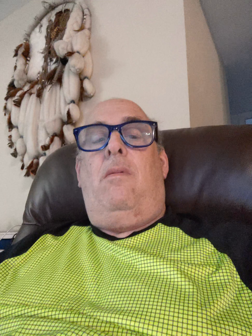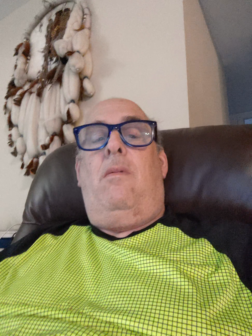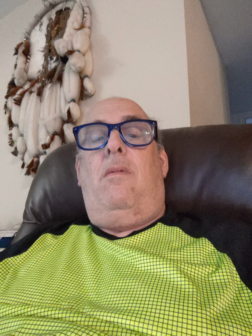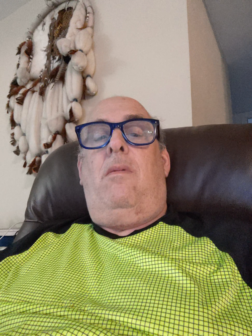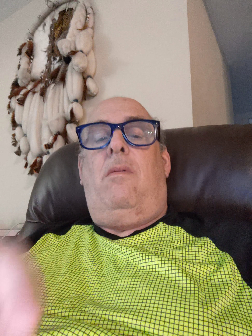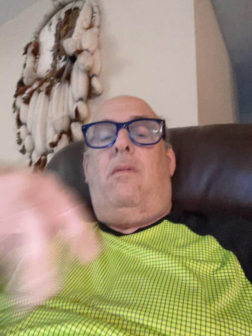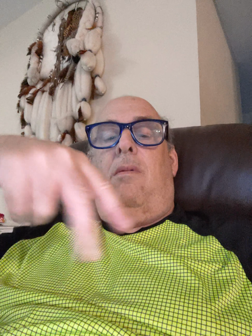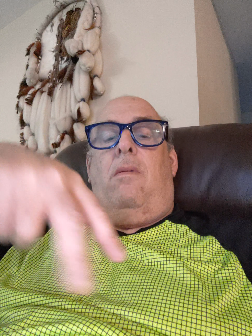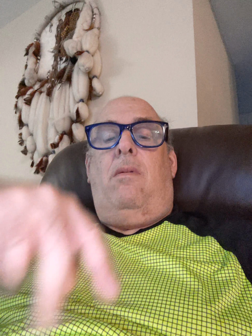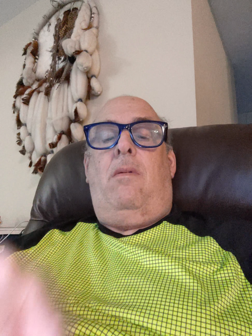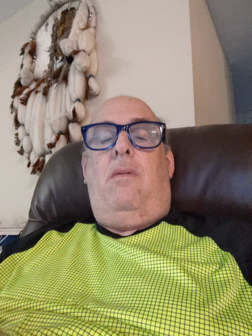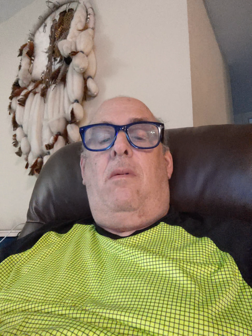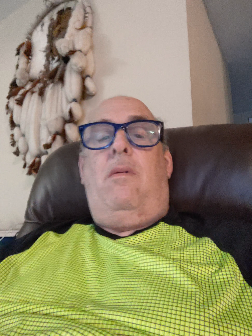dance